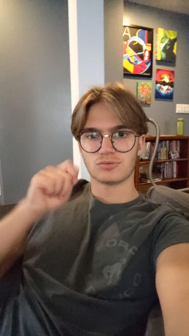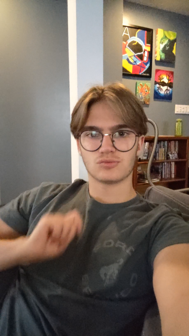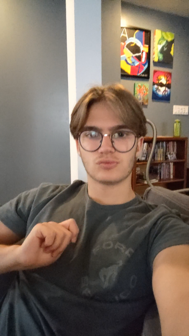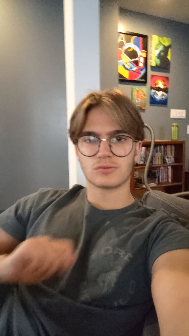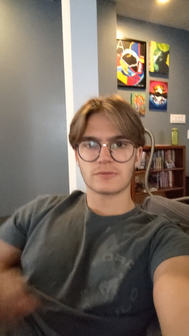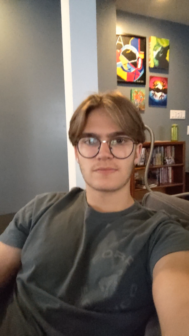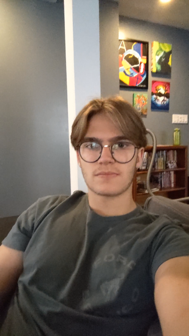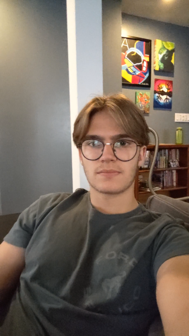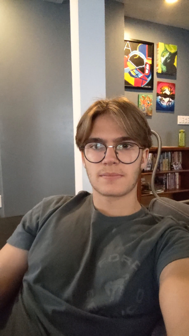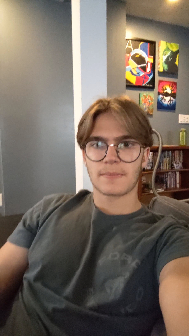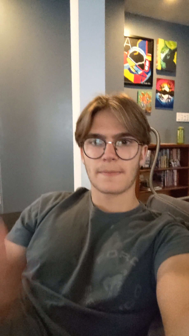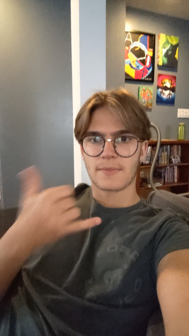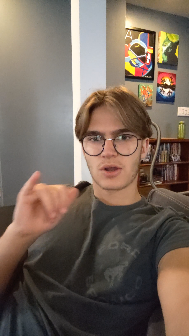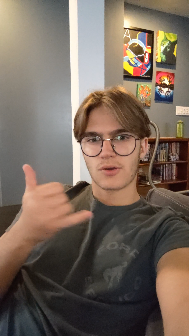party